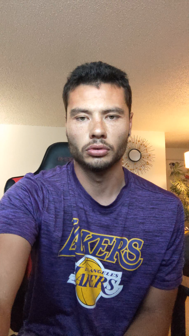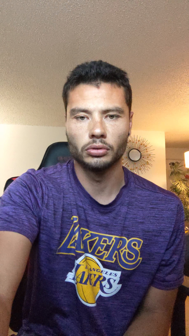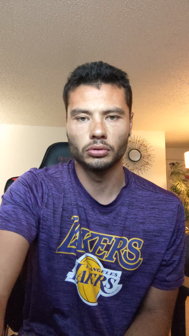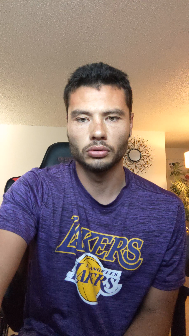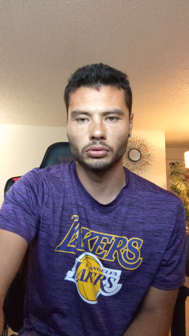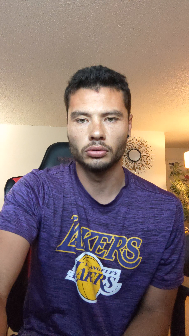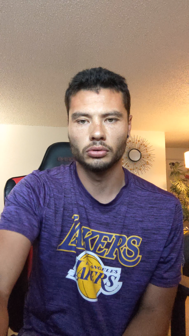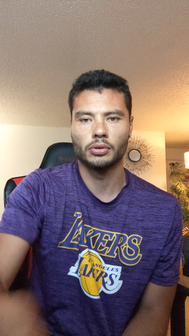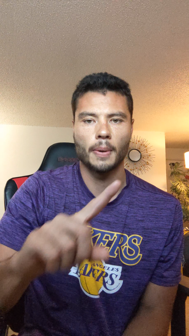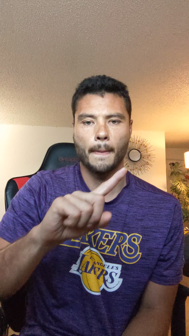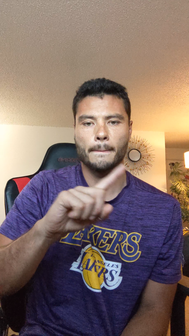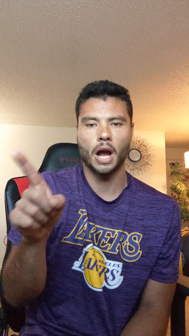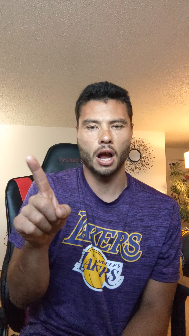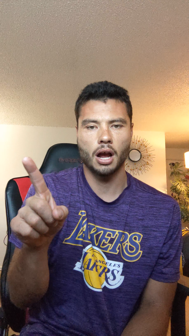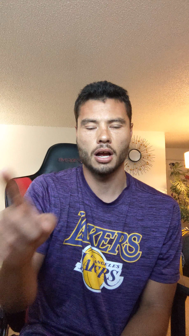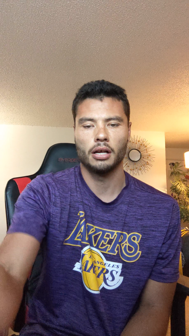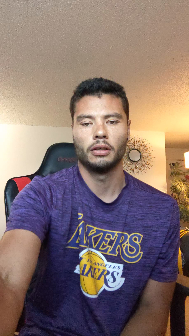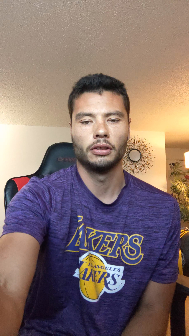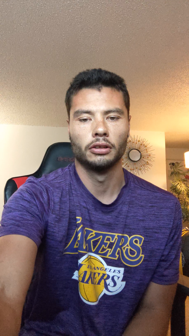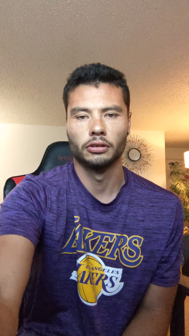but